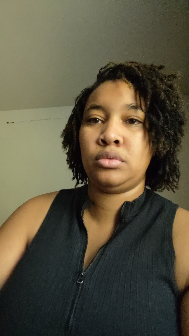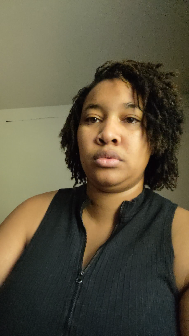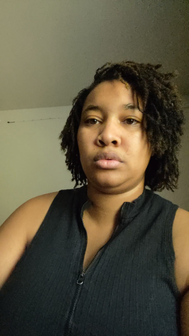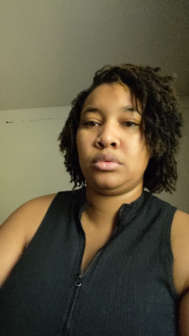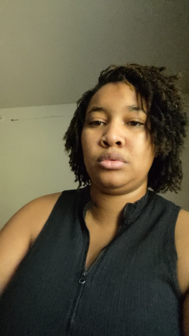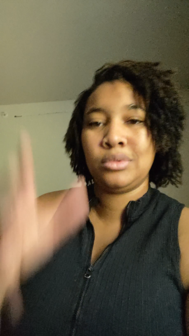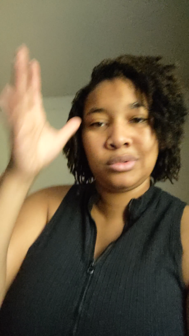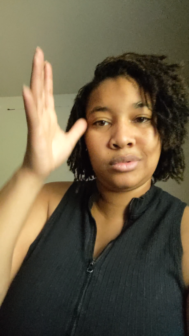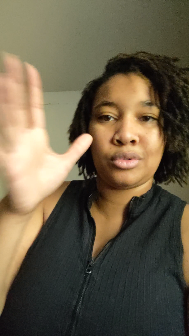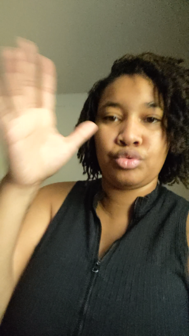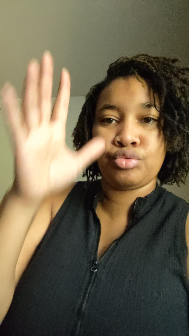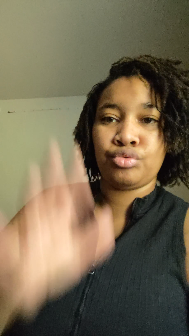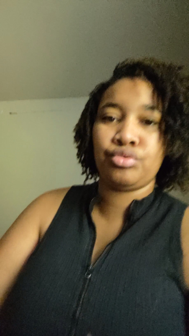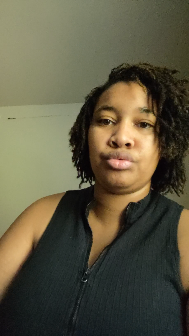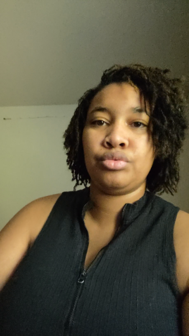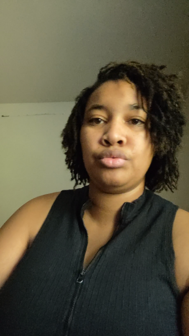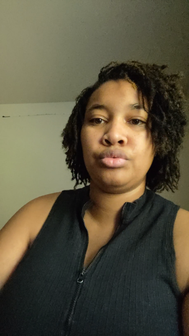deer